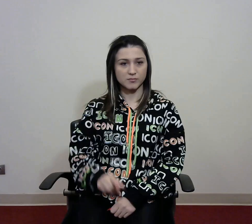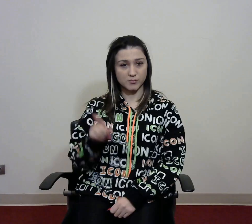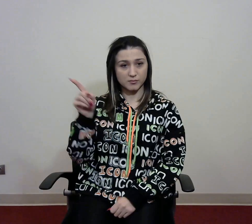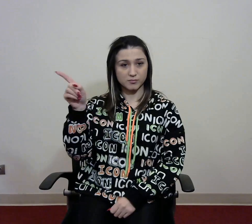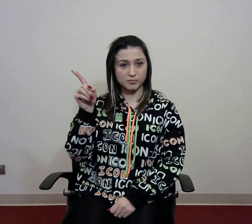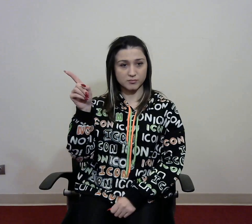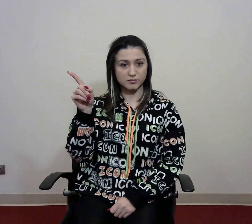onun